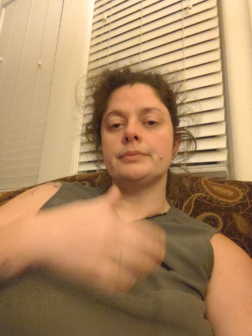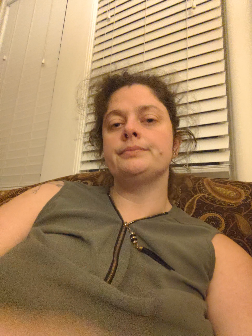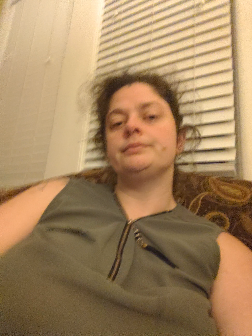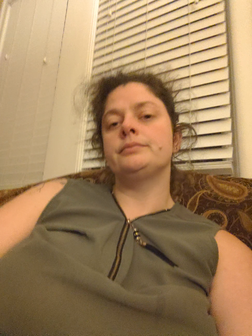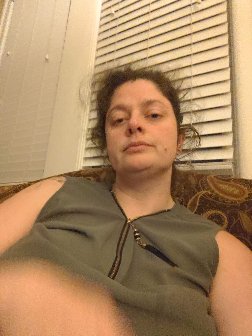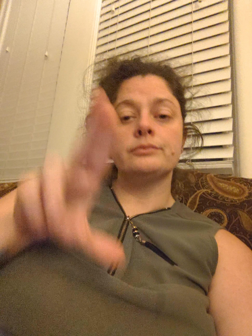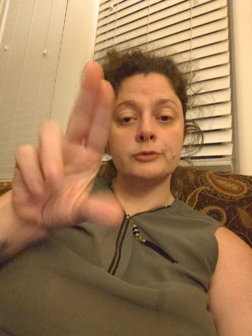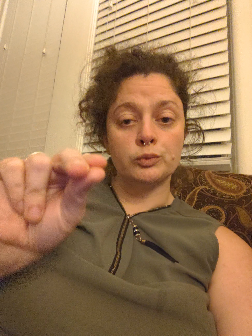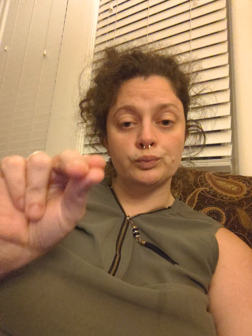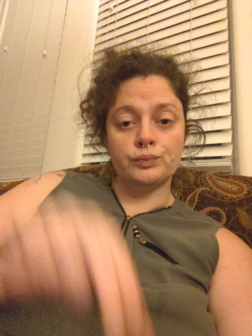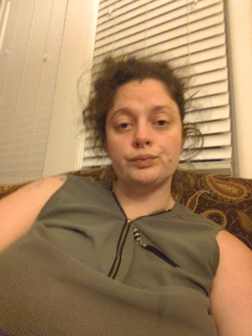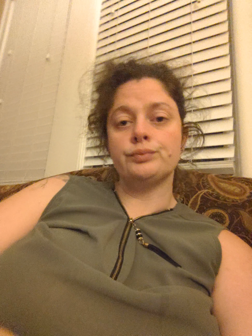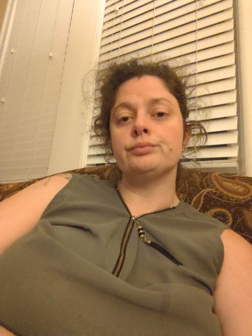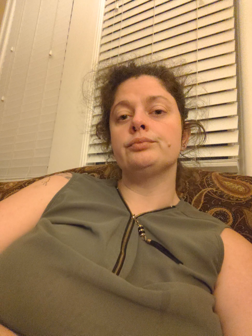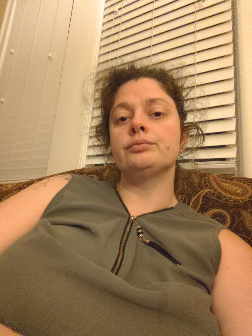no